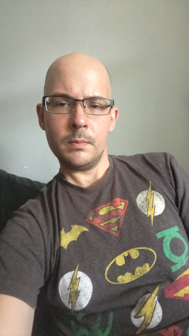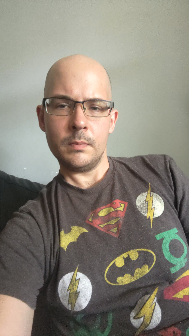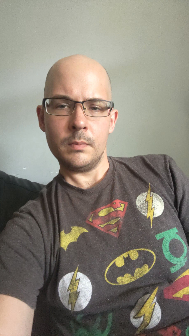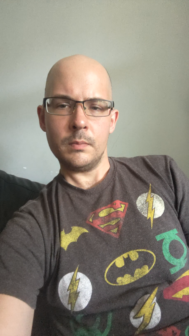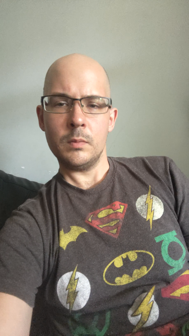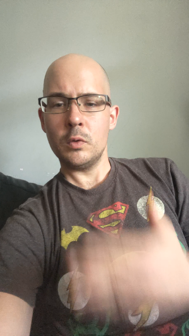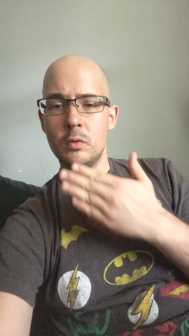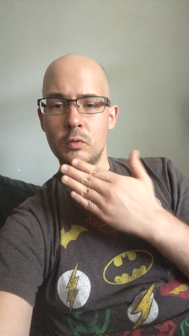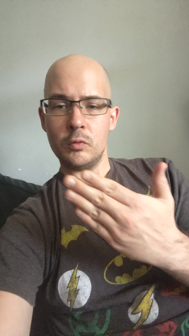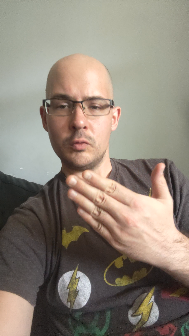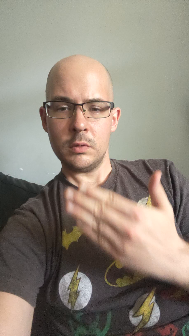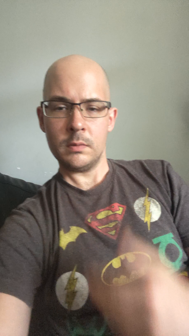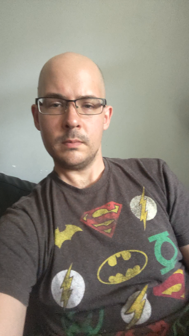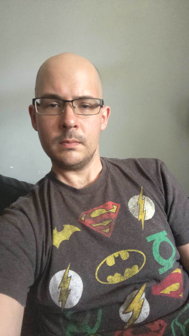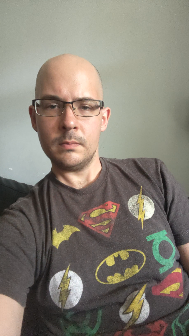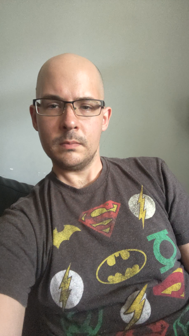good